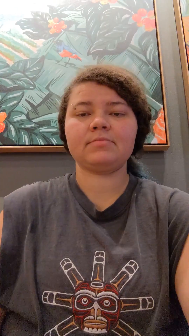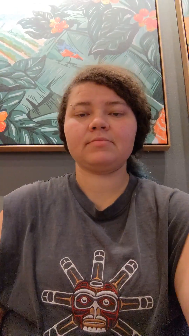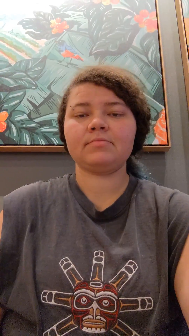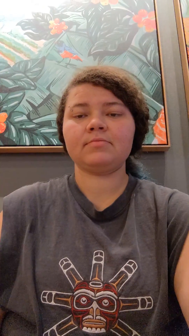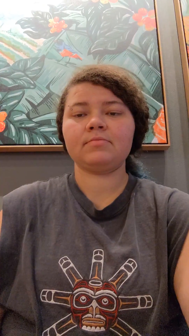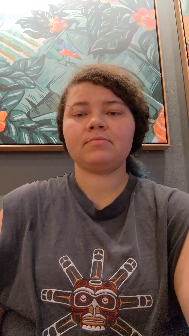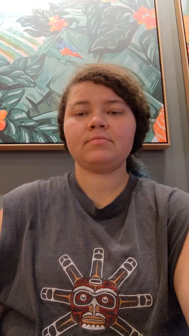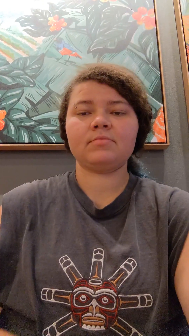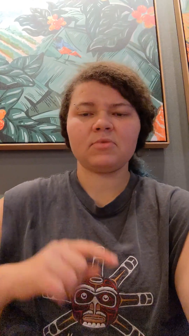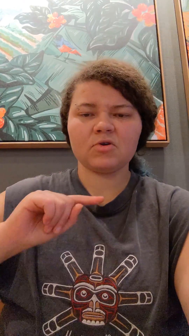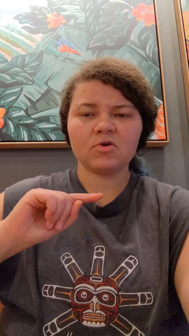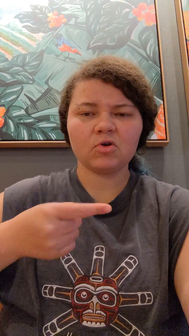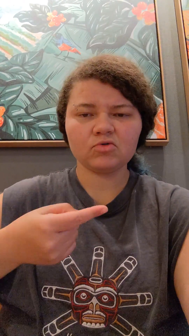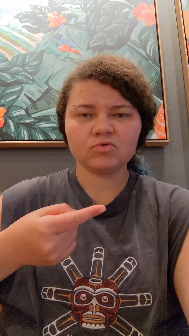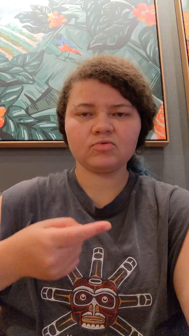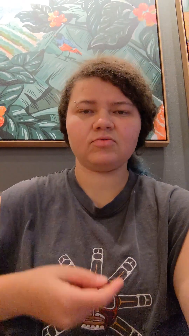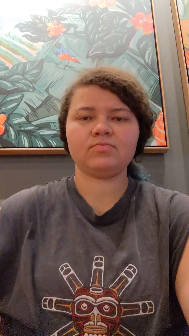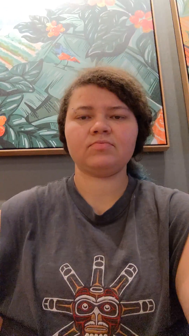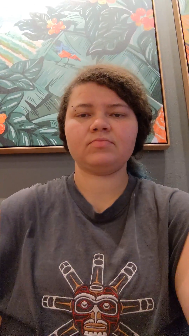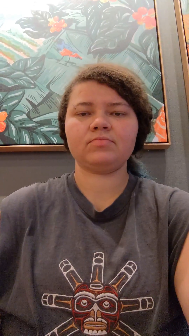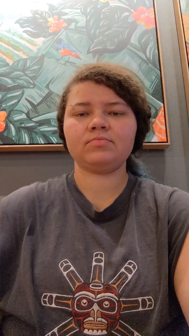hurt